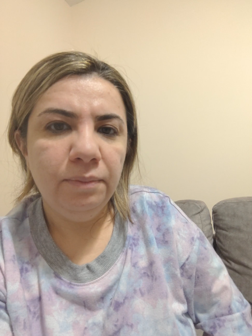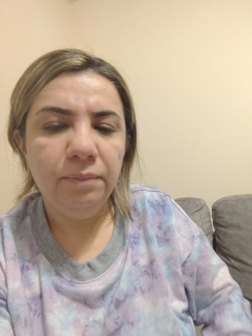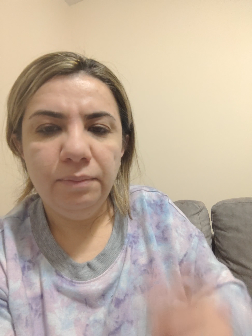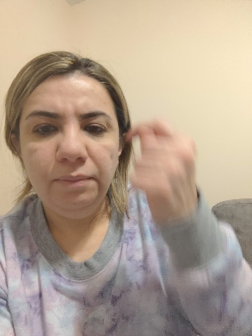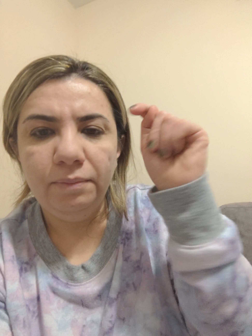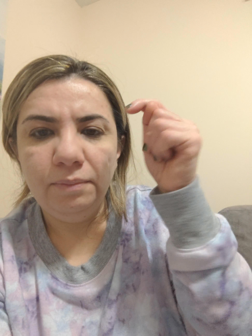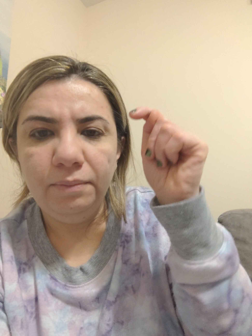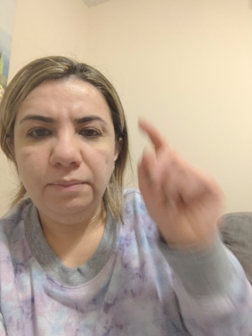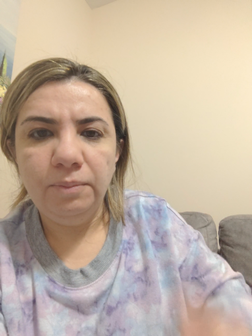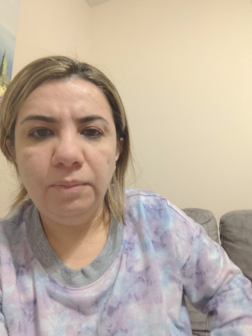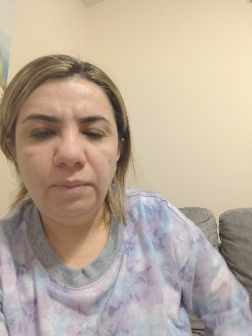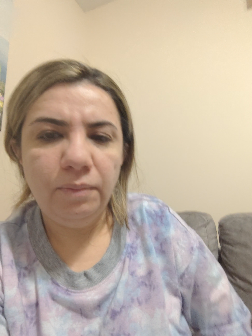toy